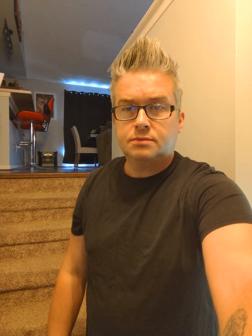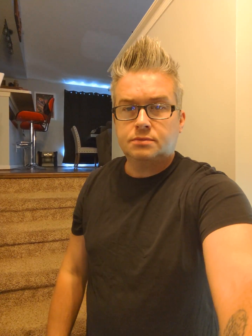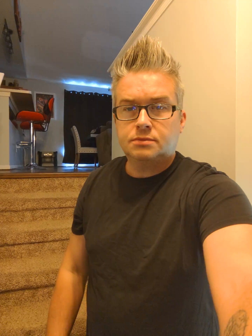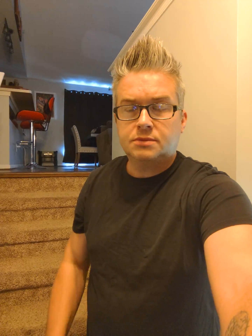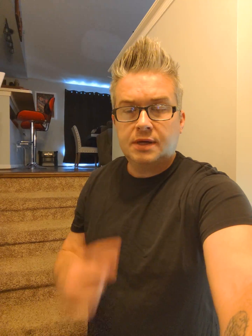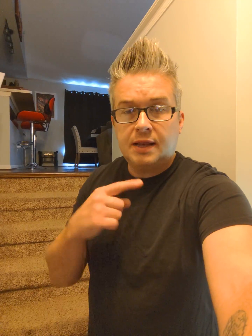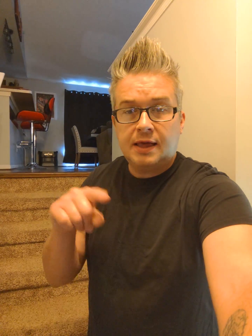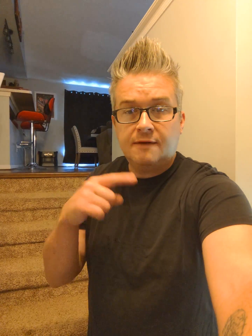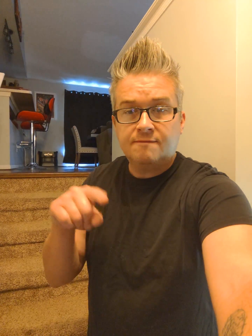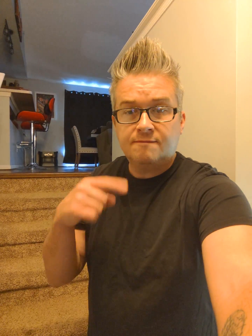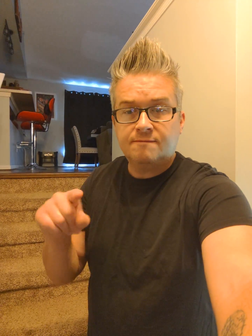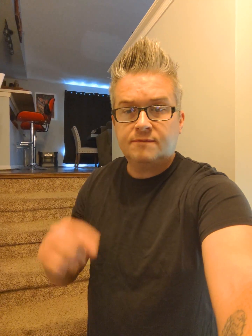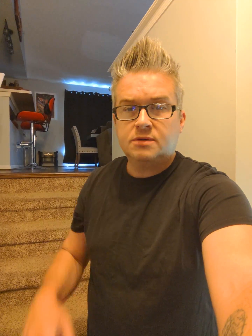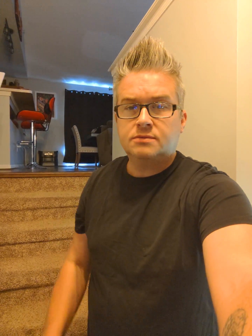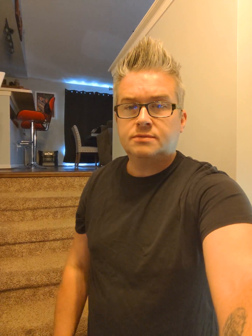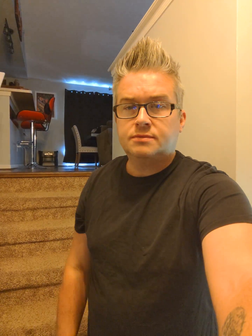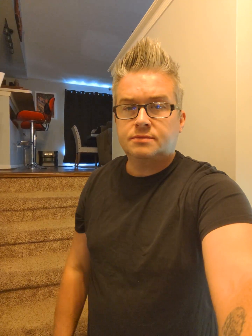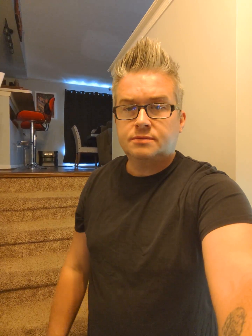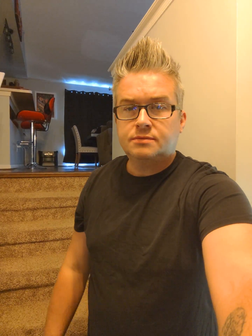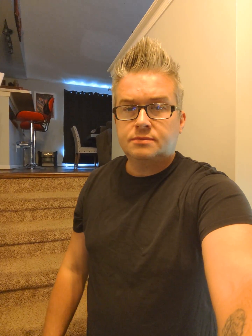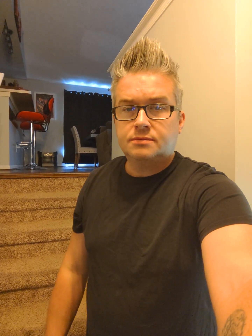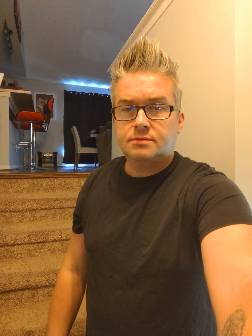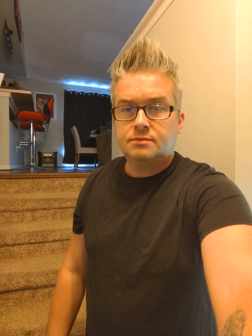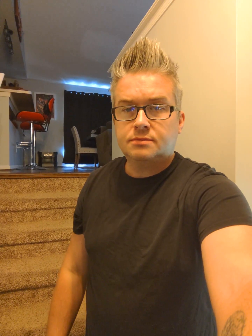knife